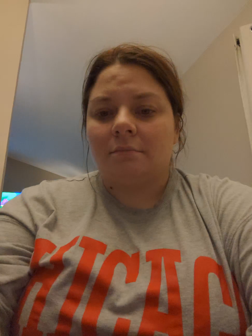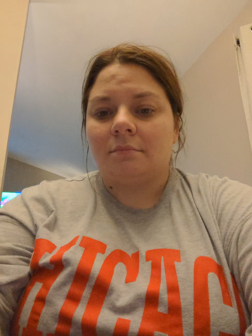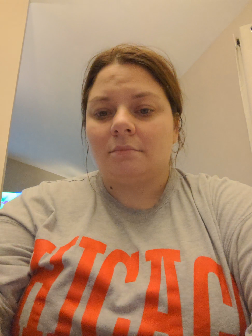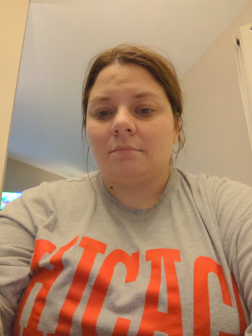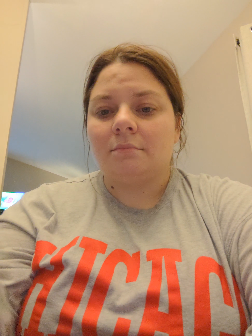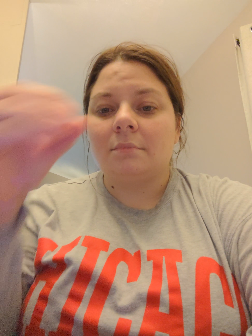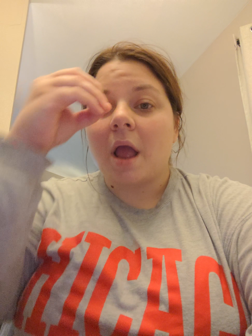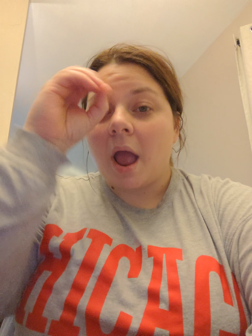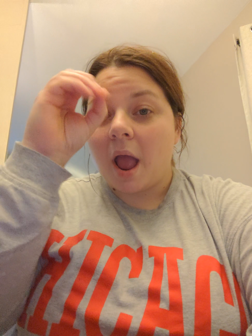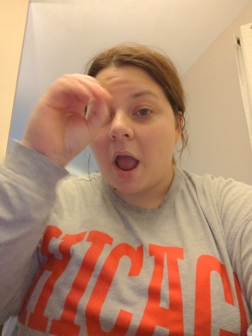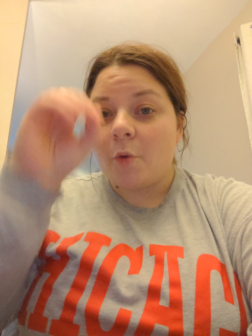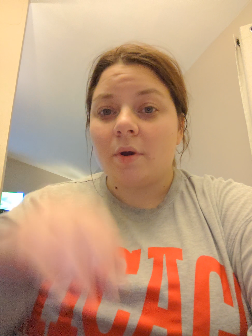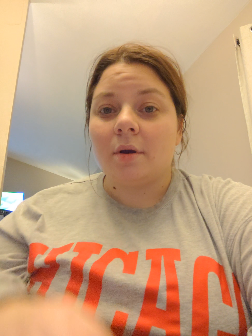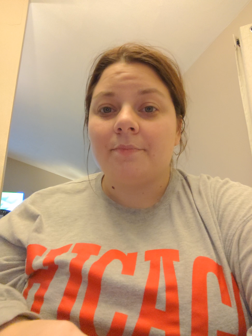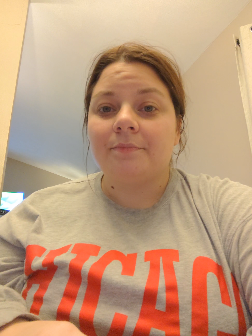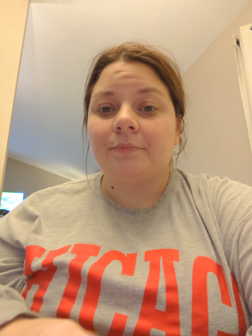owl